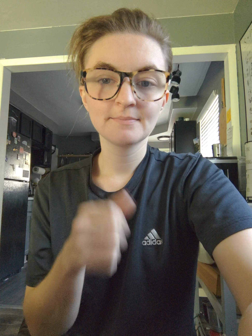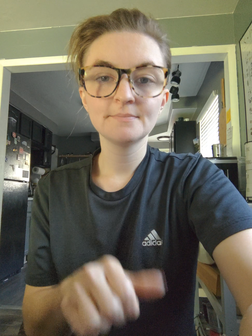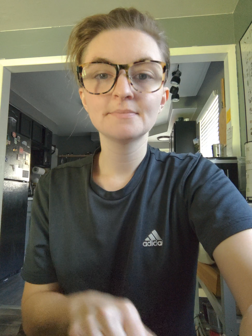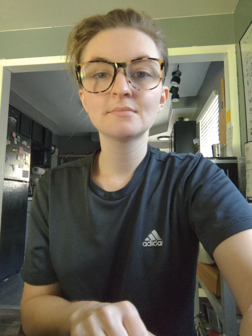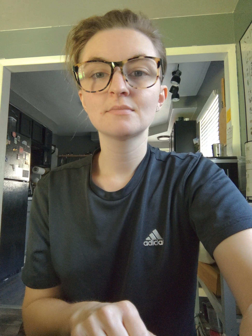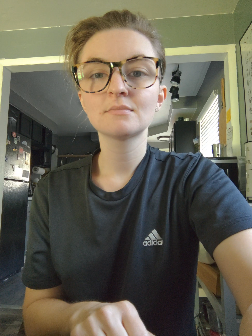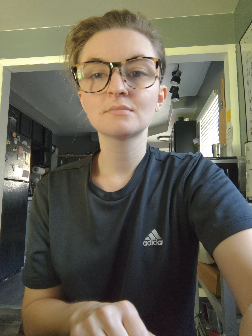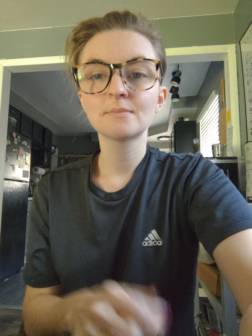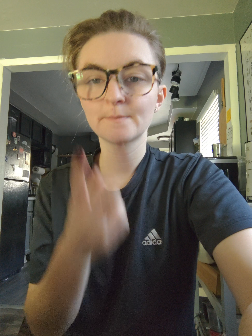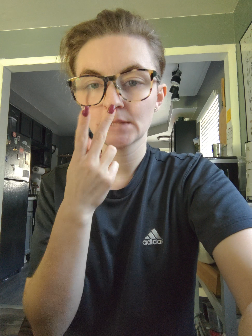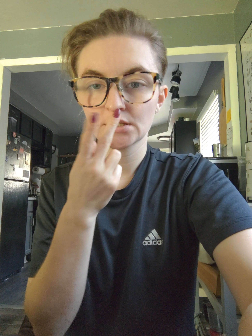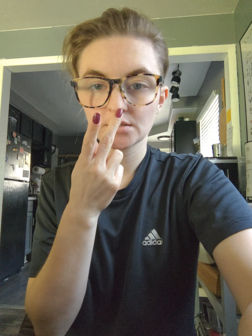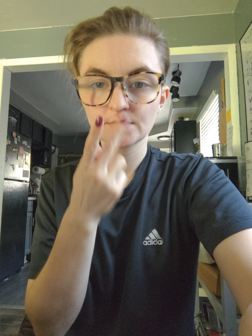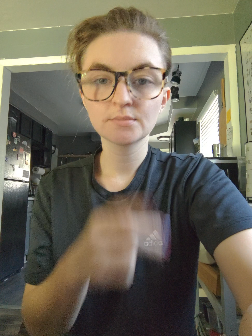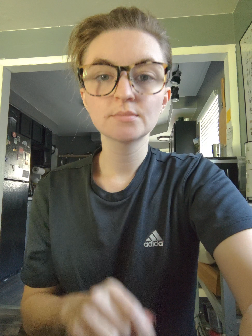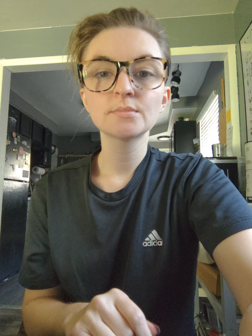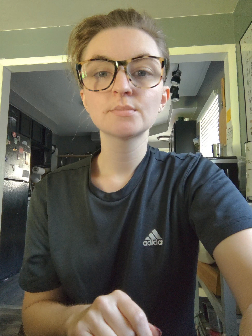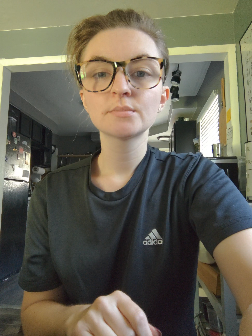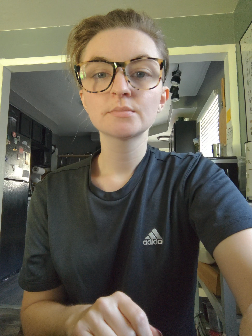penis